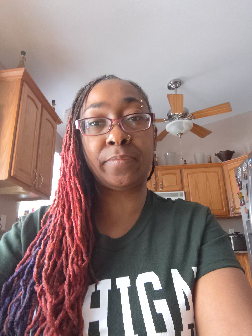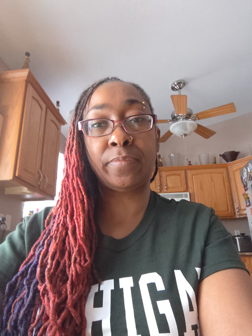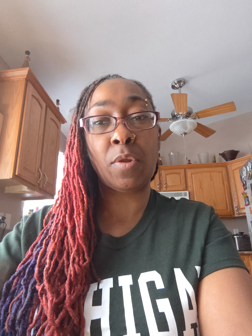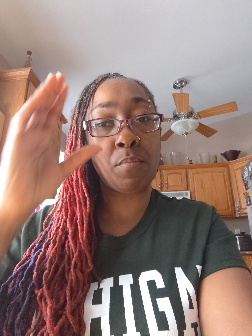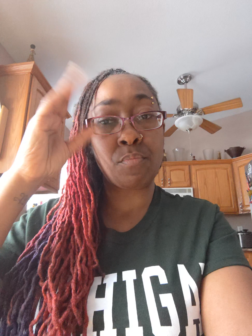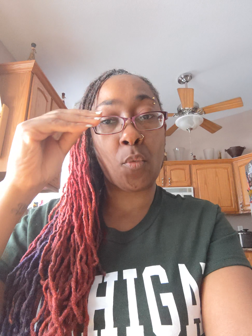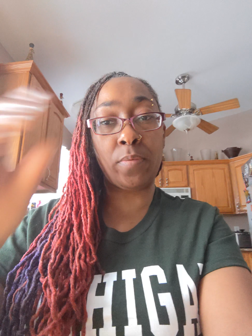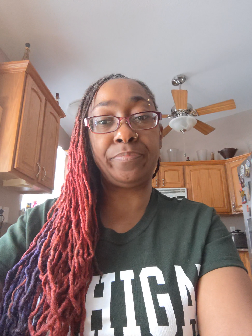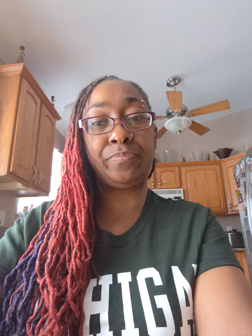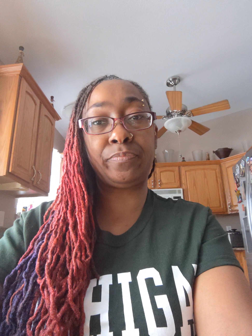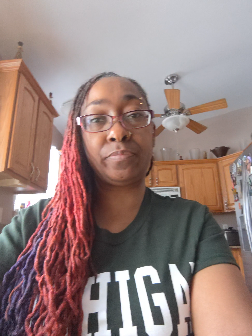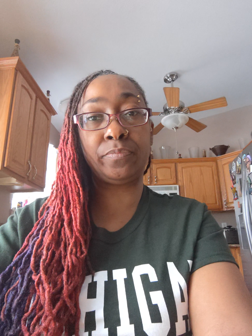boy